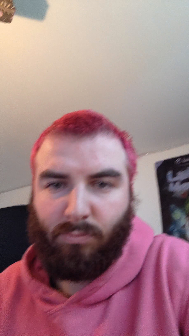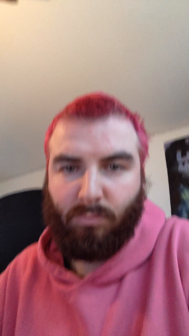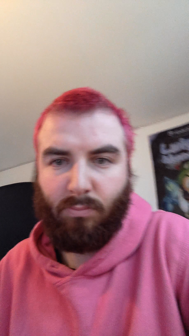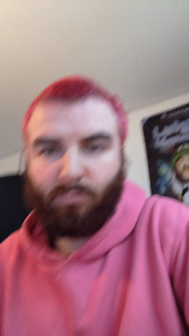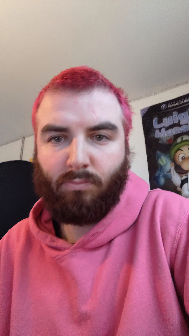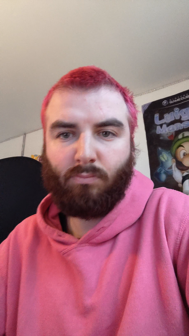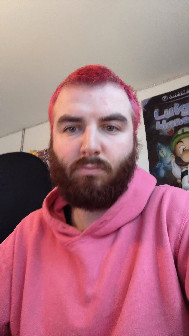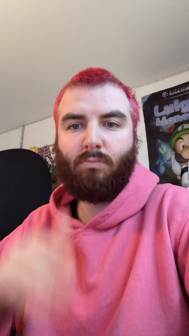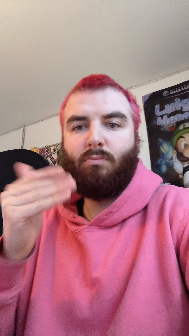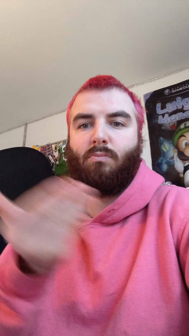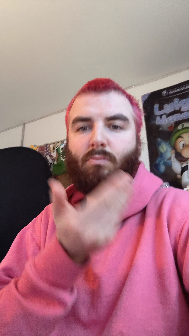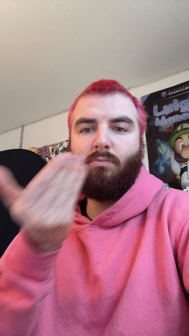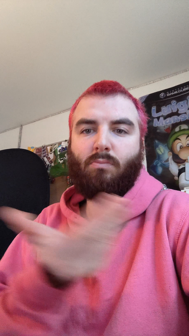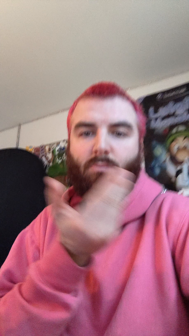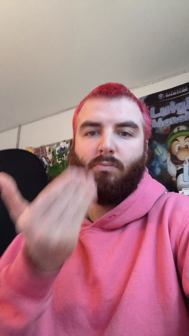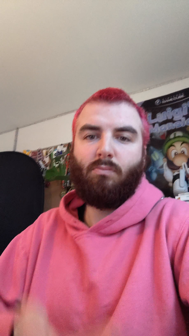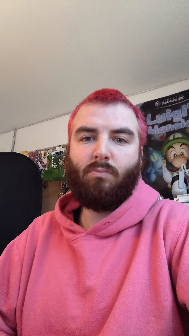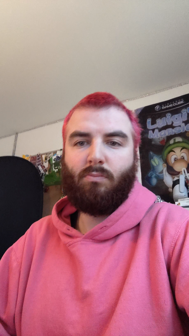new